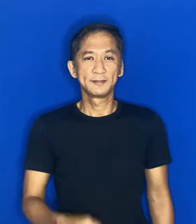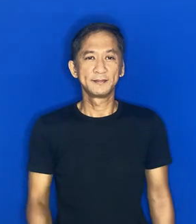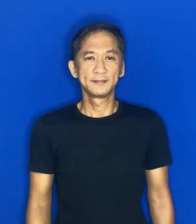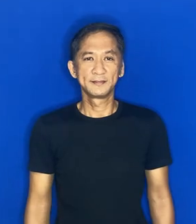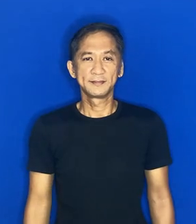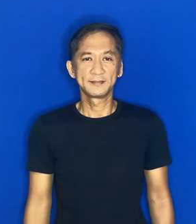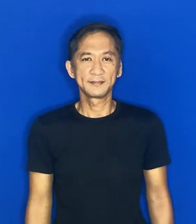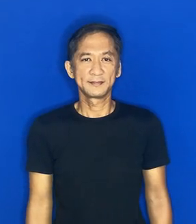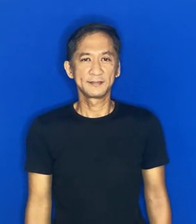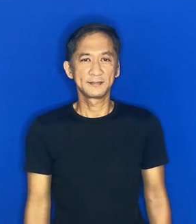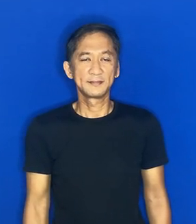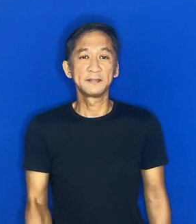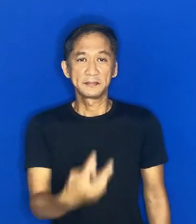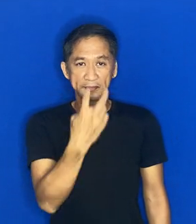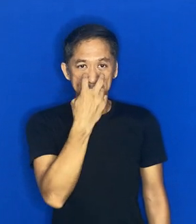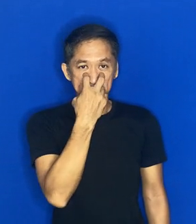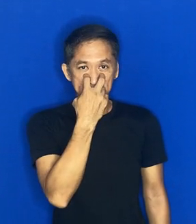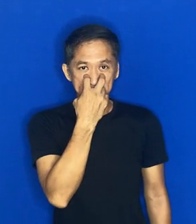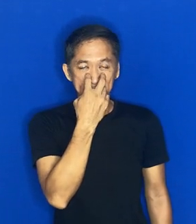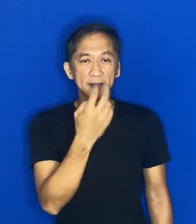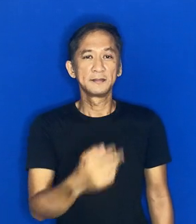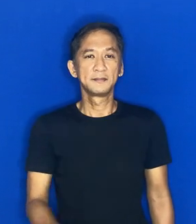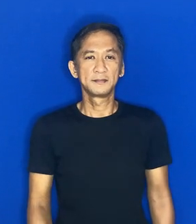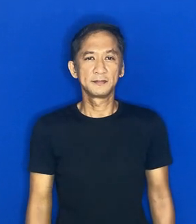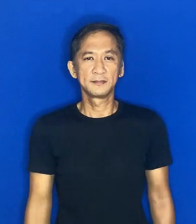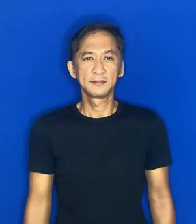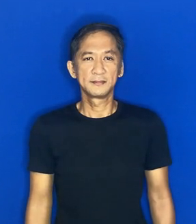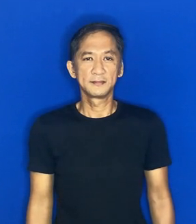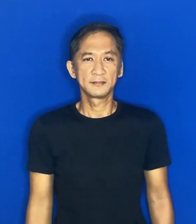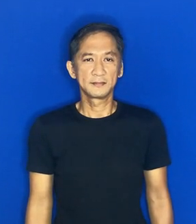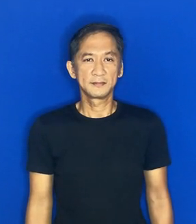blind